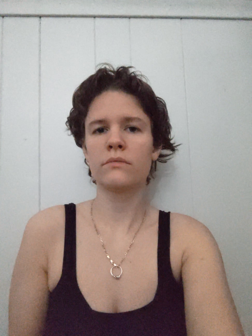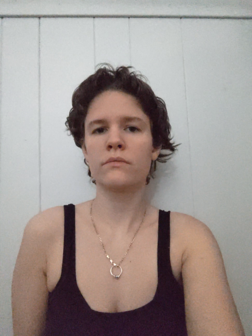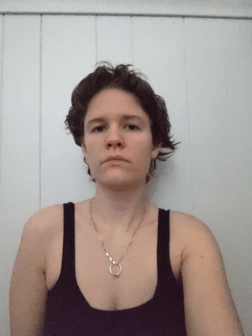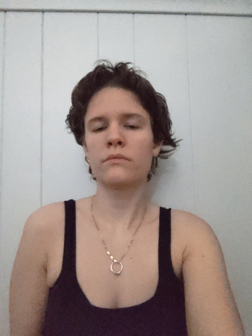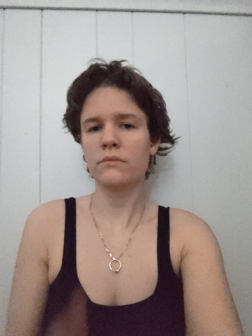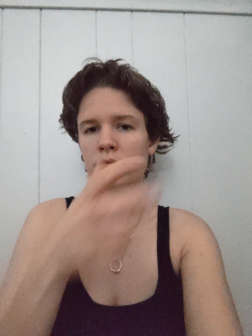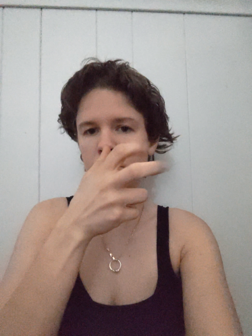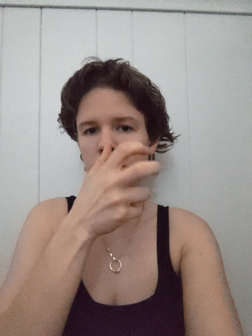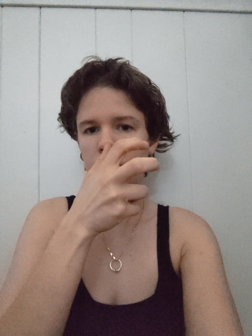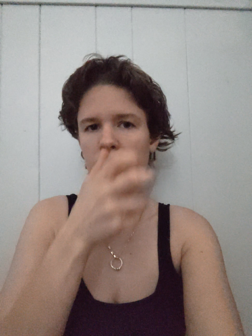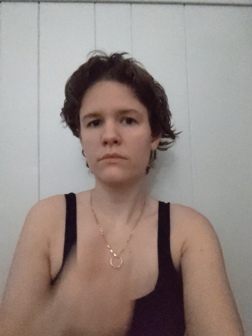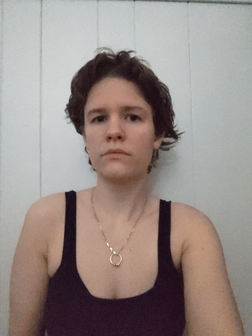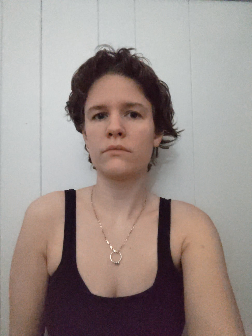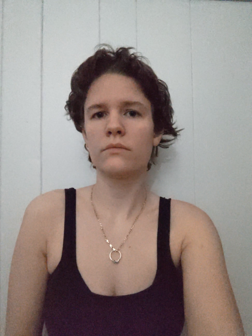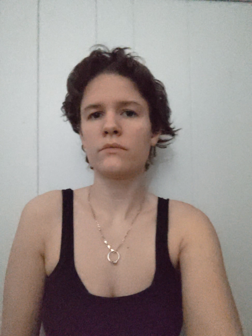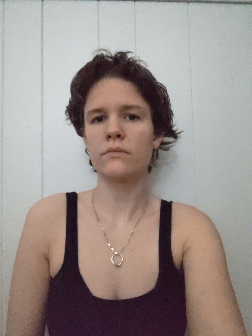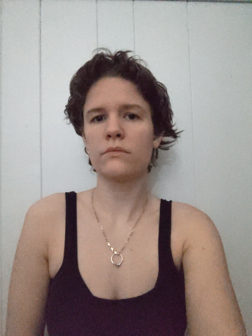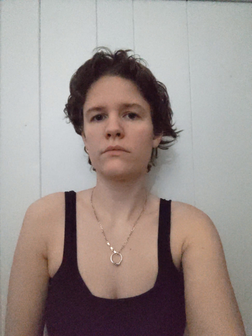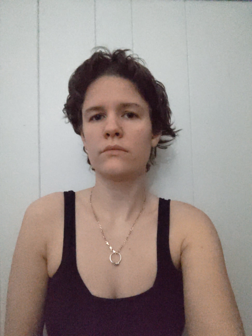bug